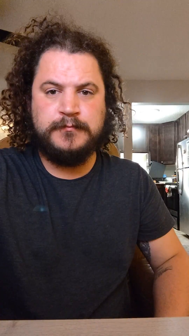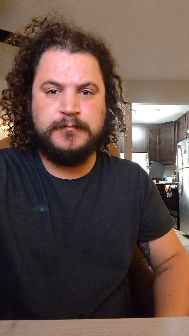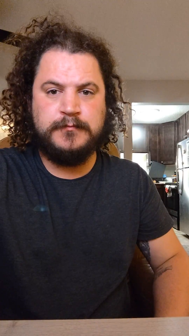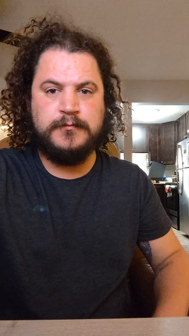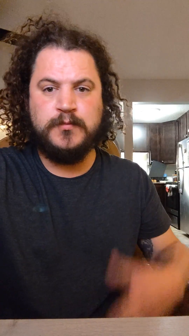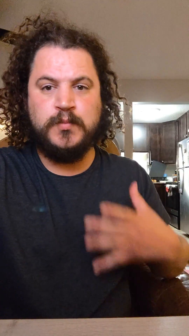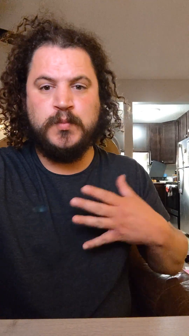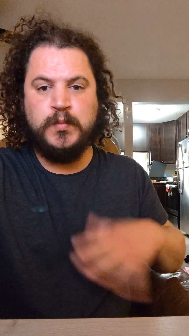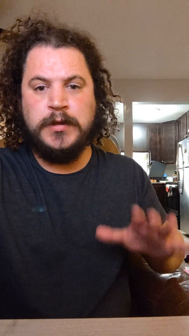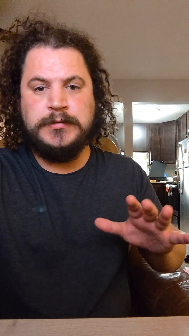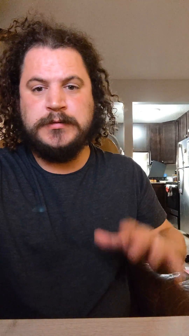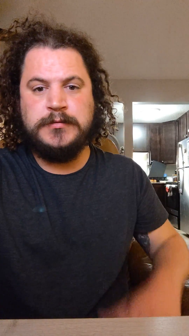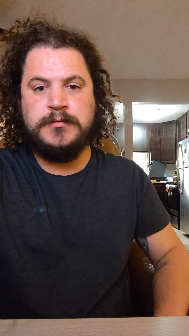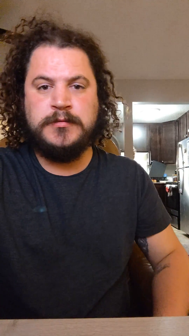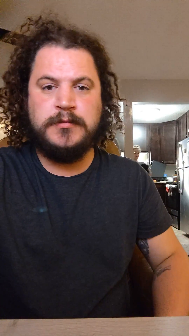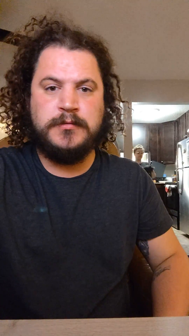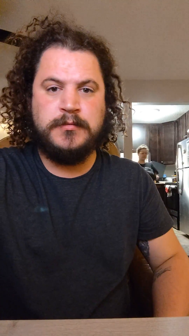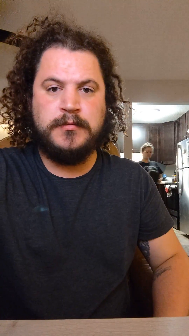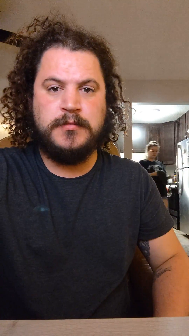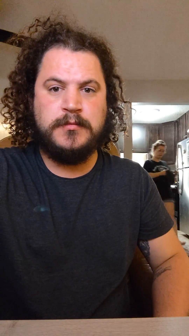dress